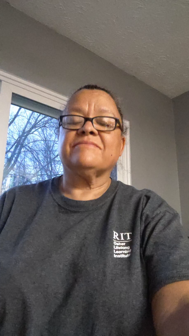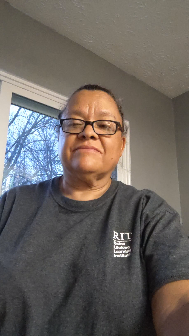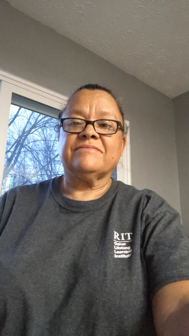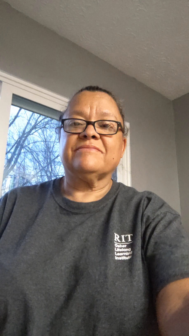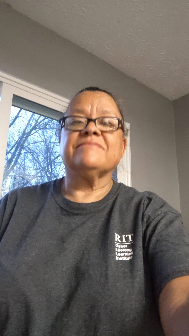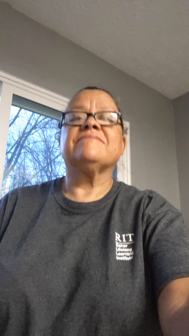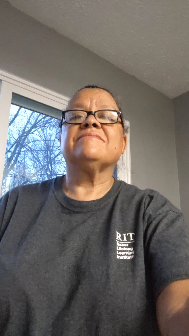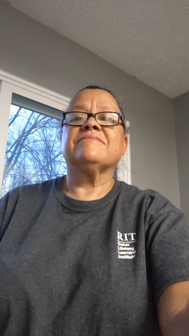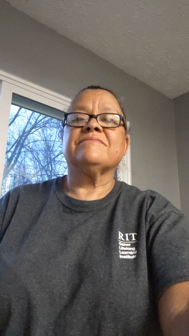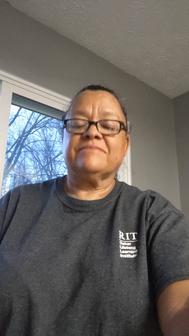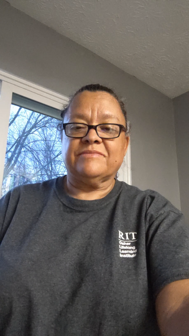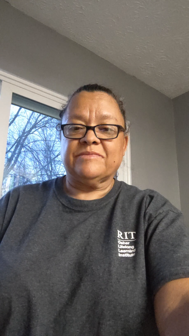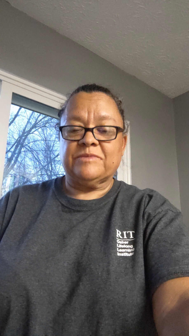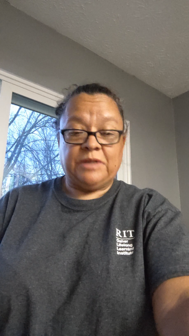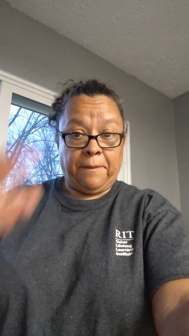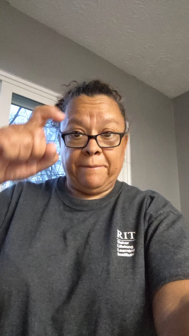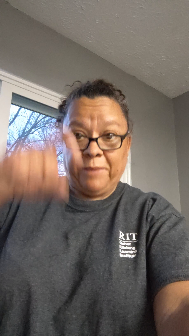must